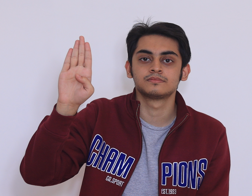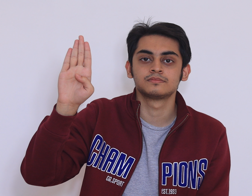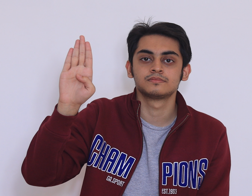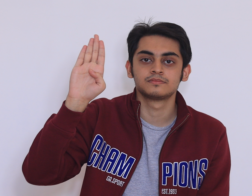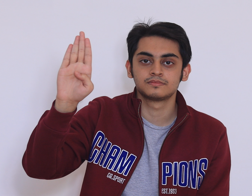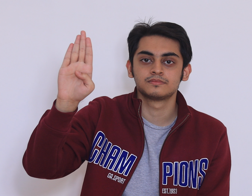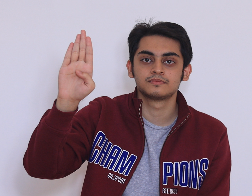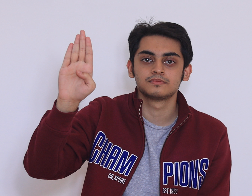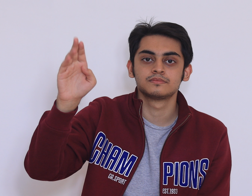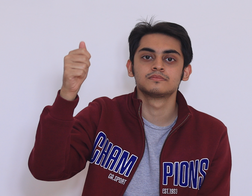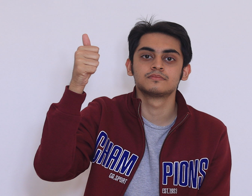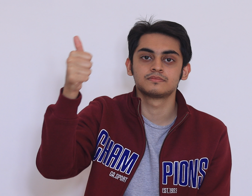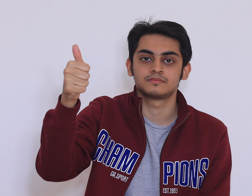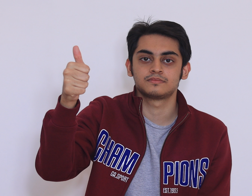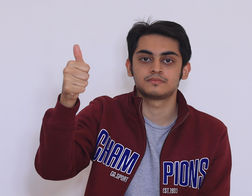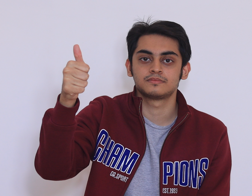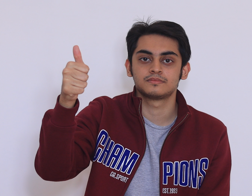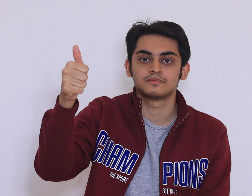best